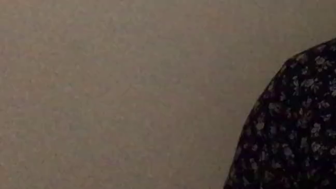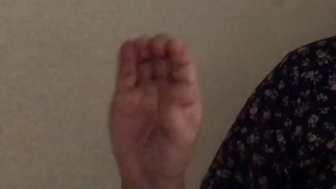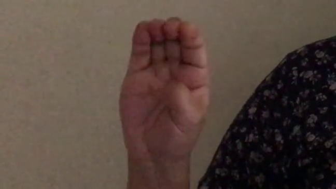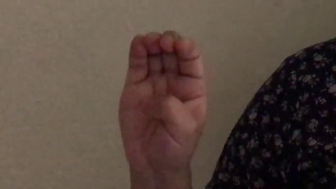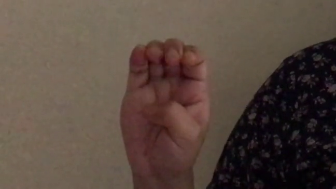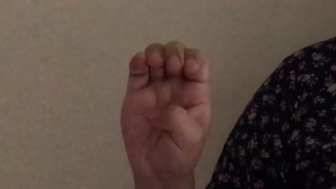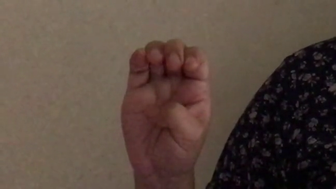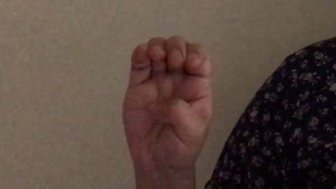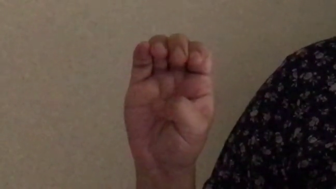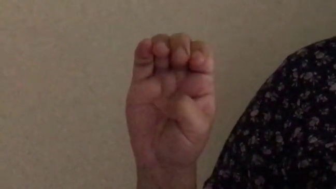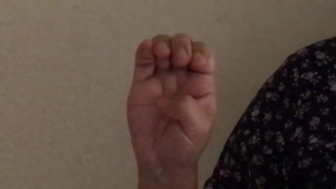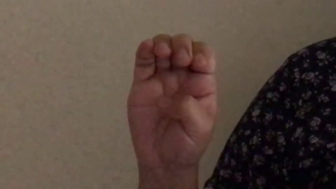स